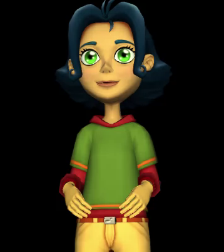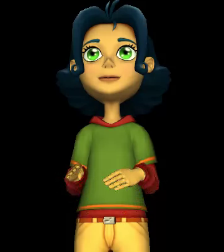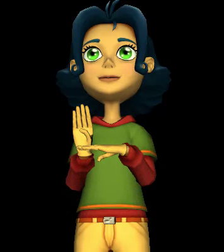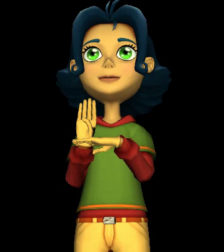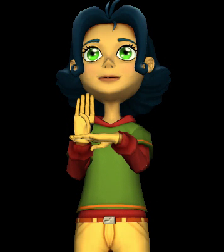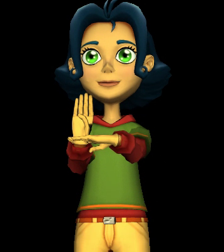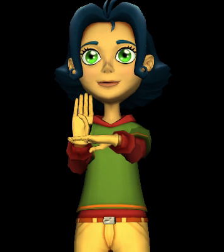يظهر